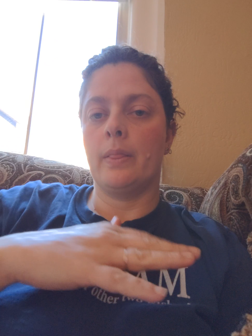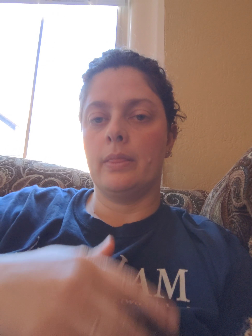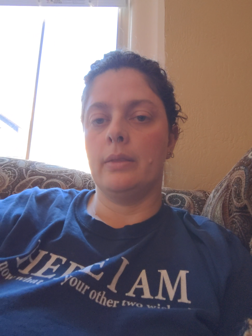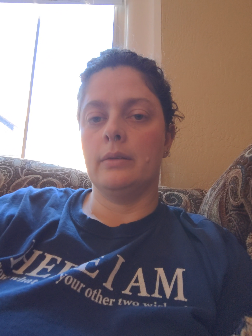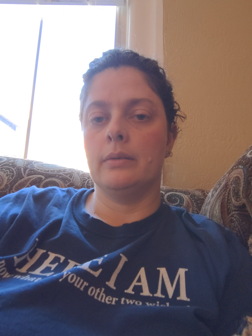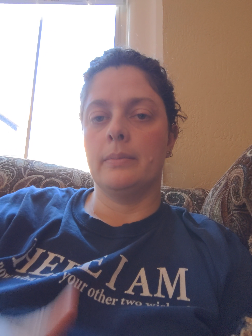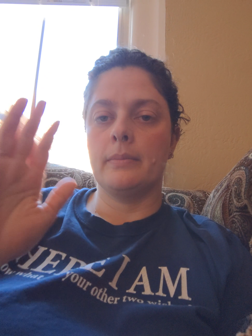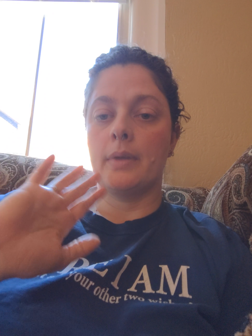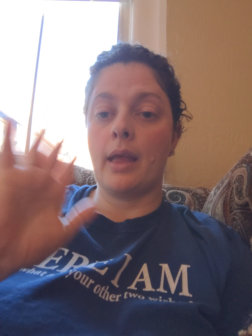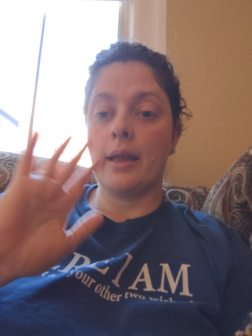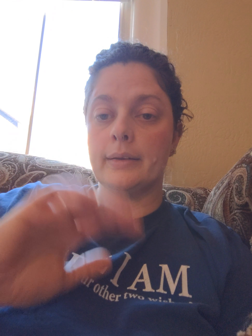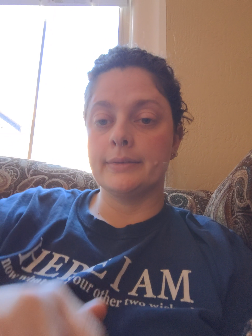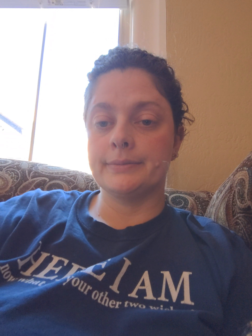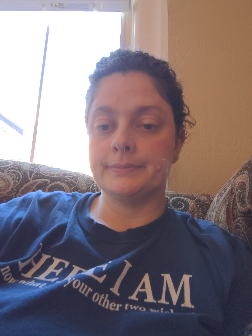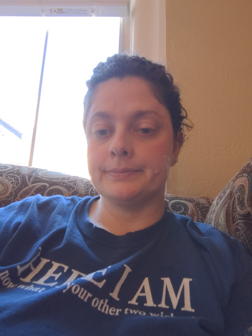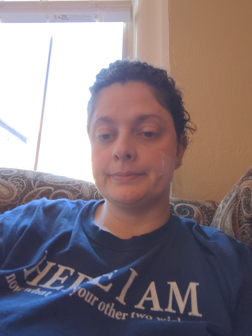bye